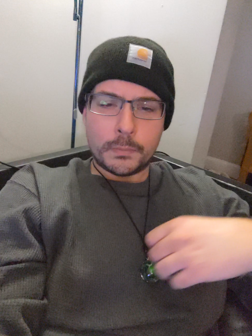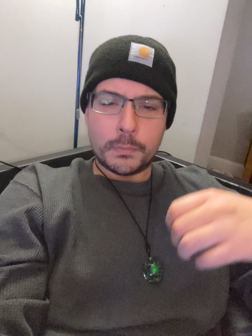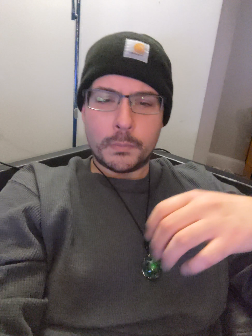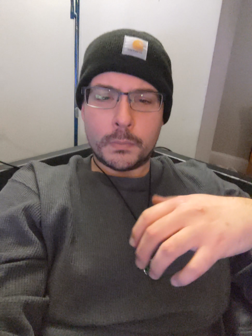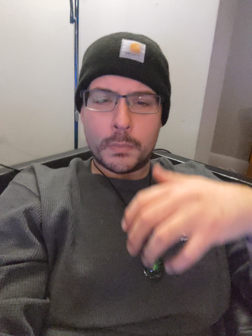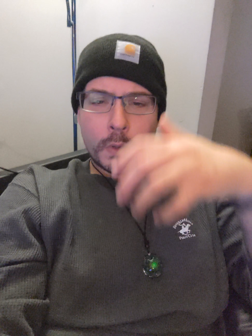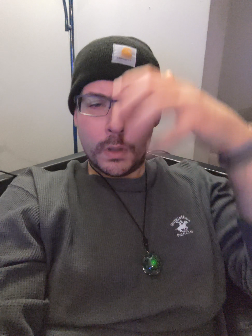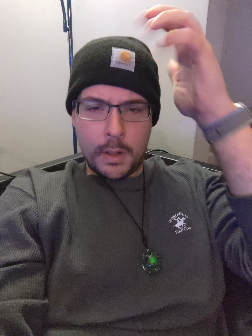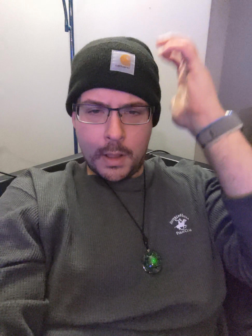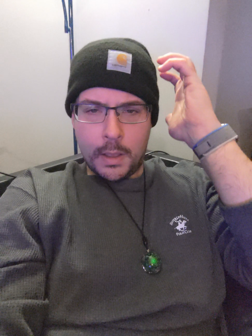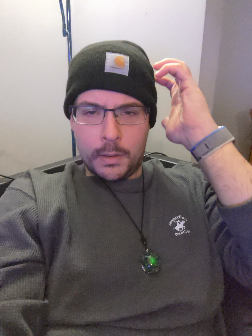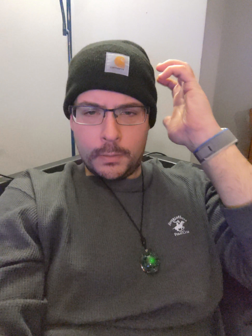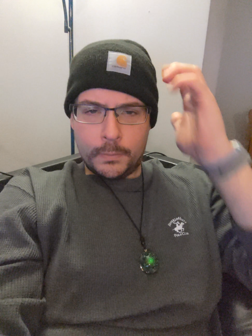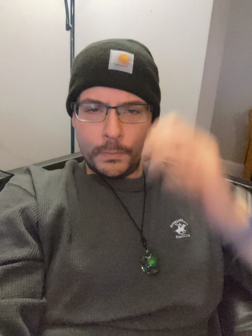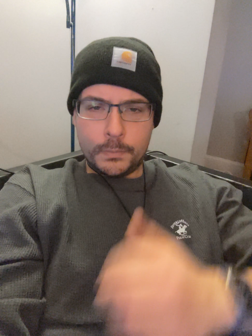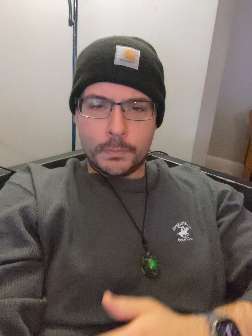lion